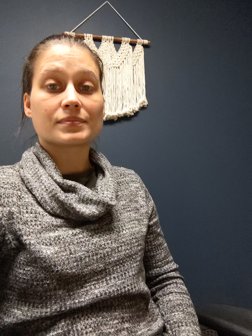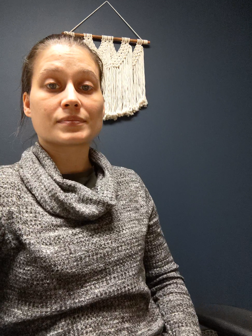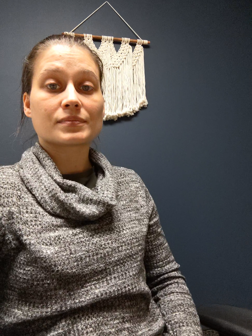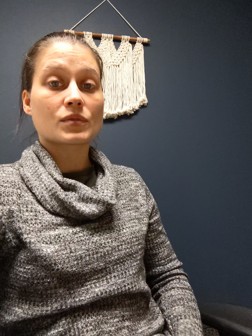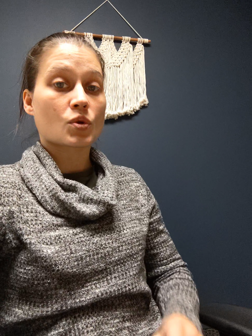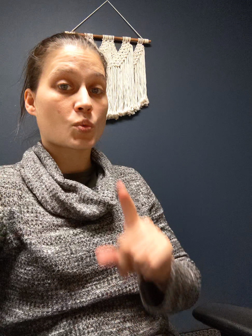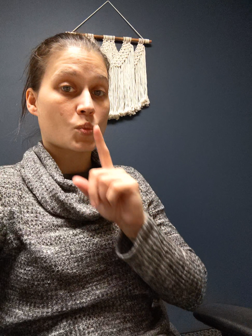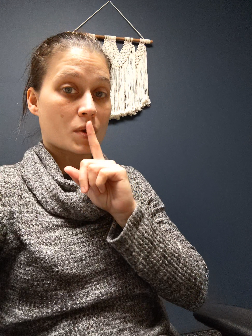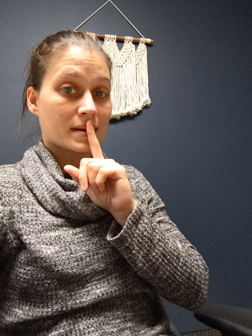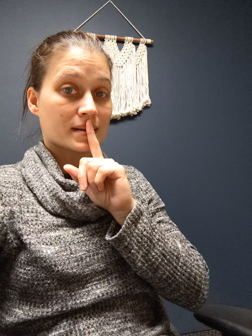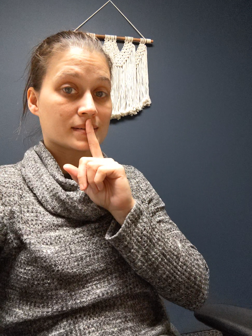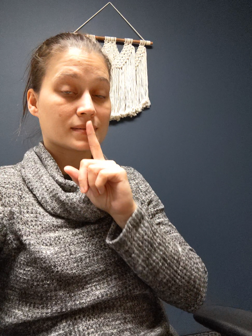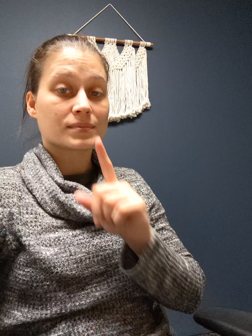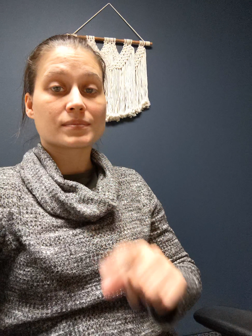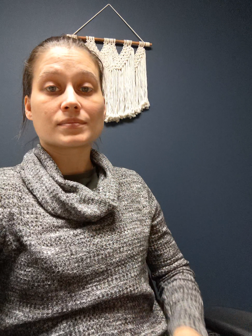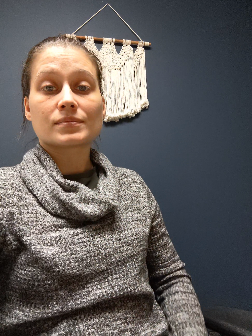quiet